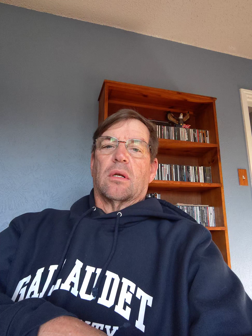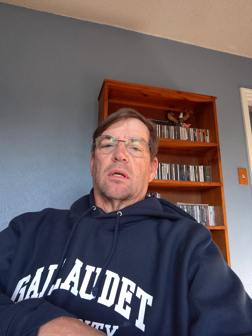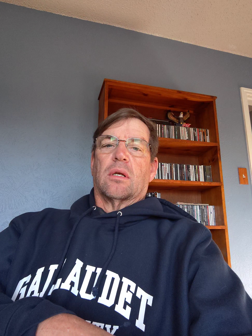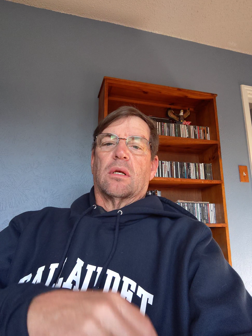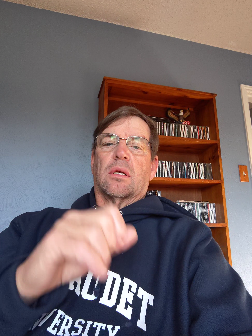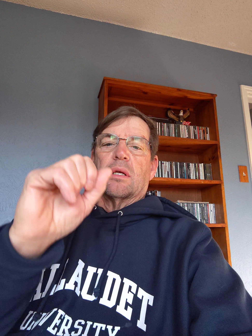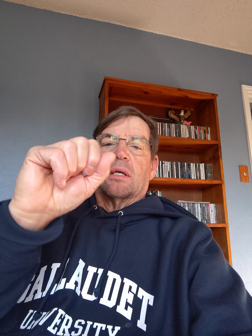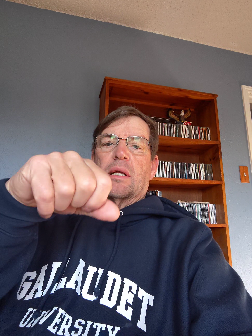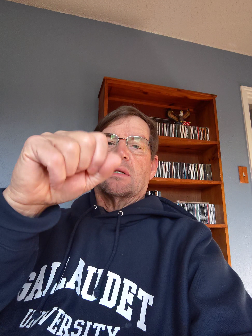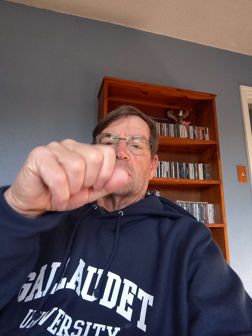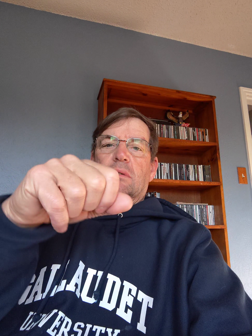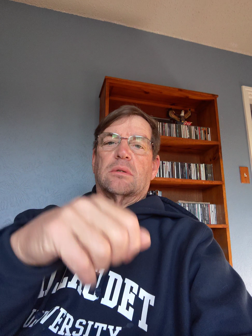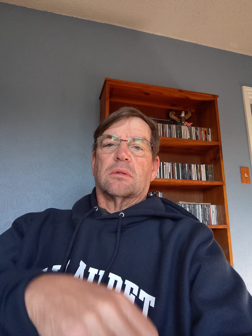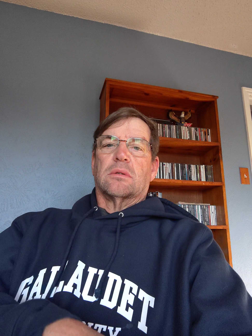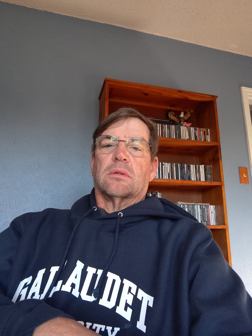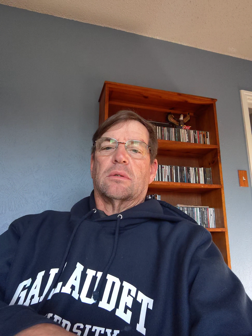yes